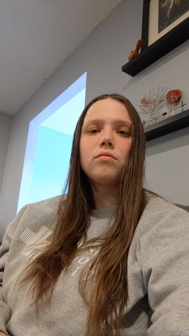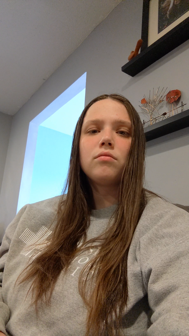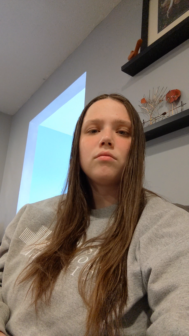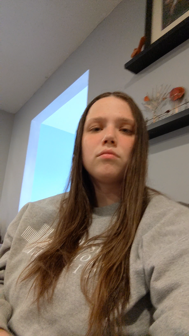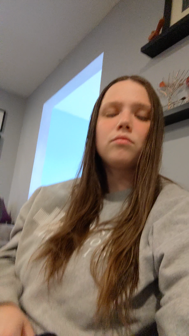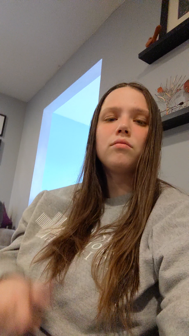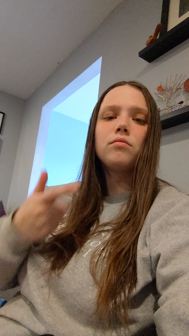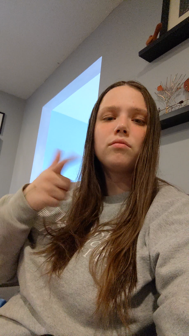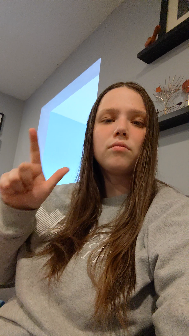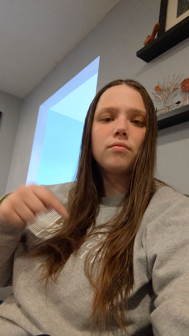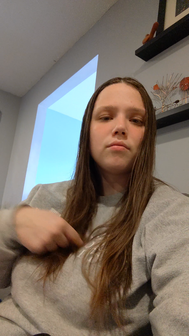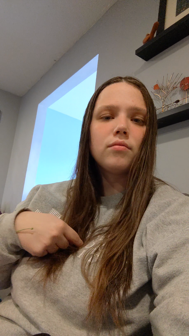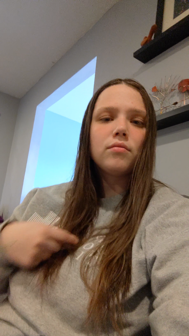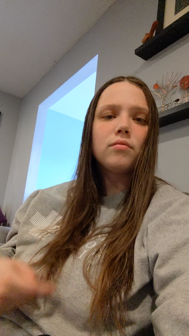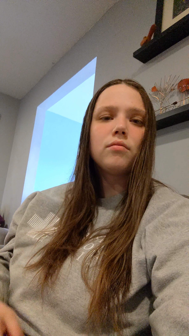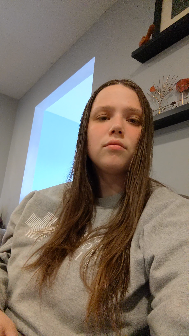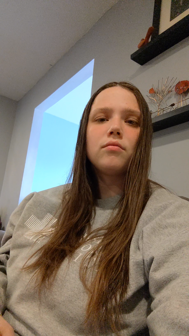let me